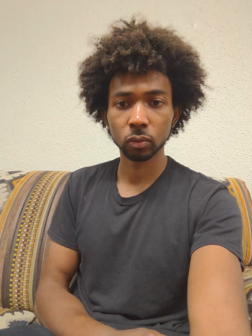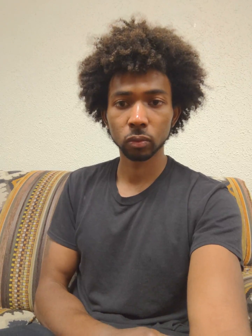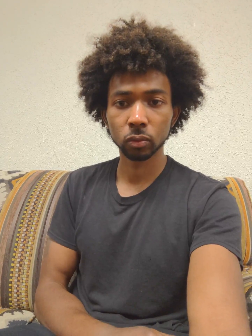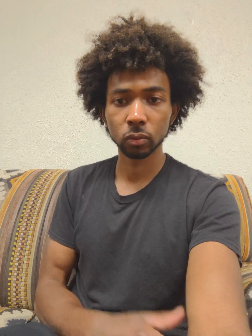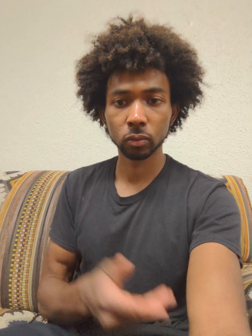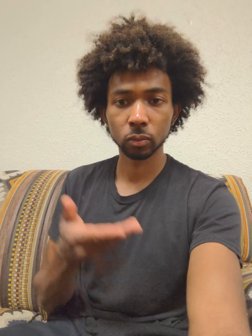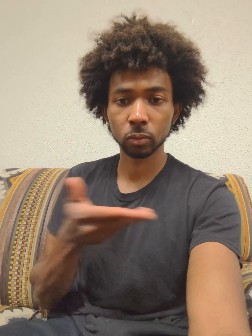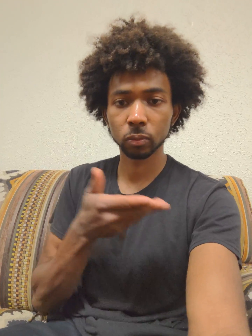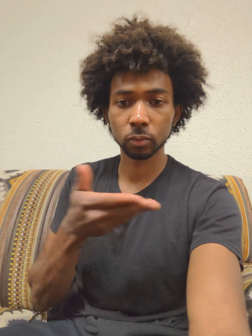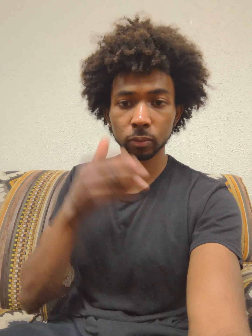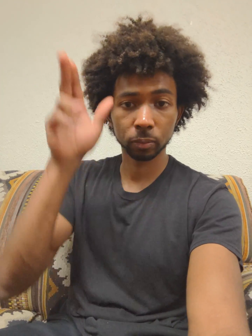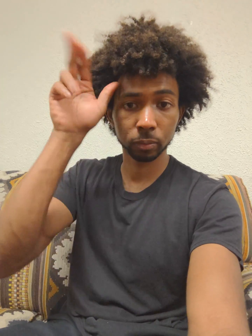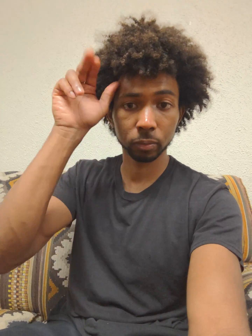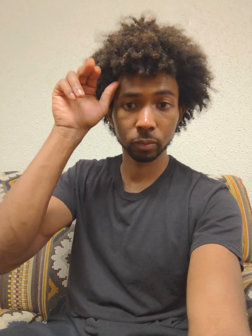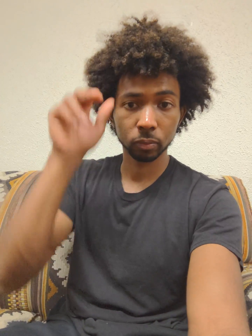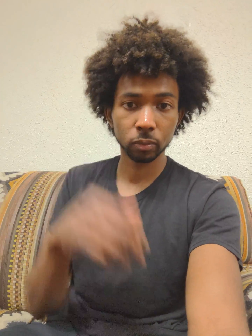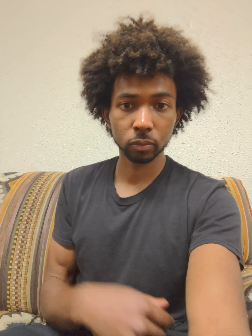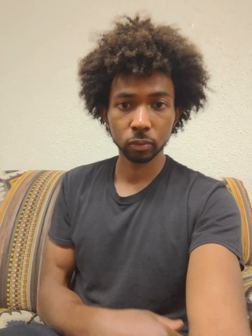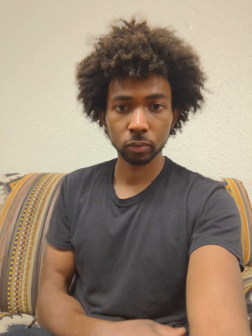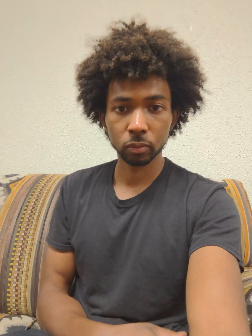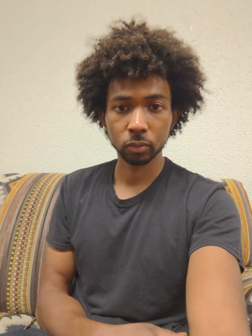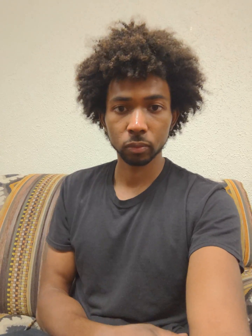pony